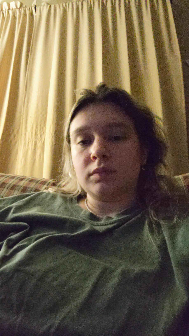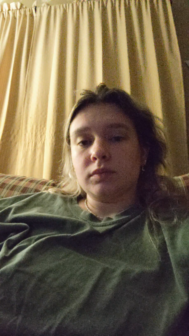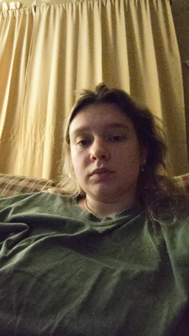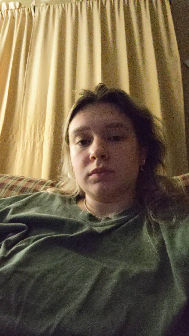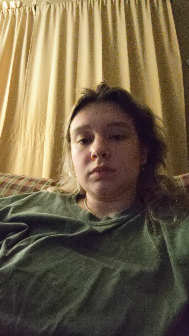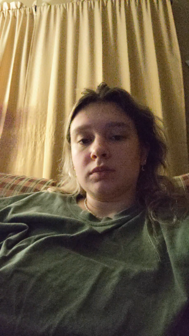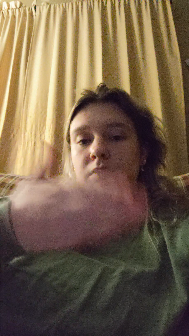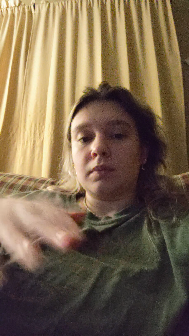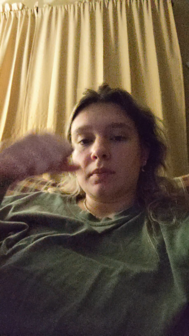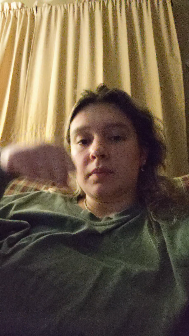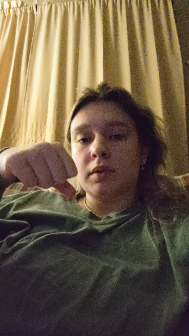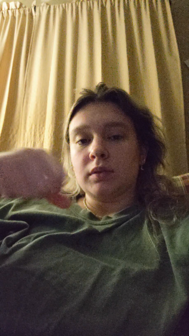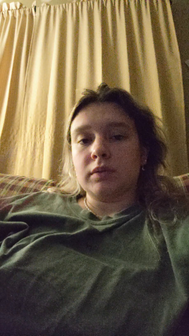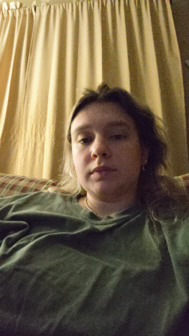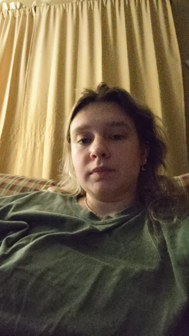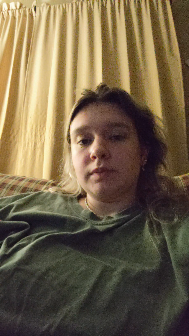bucket